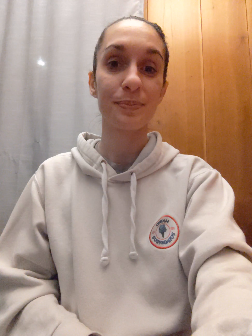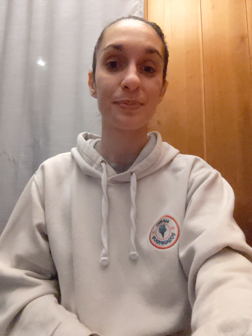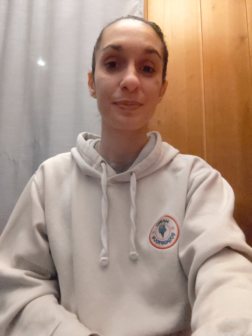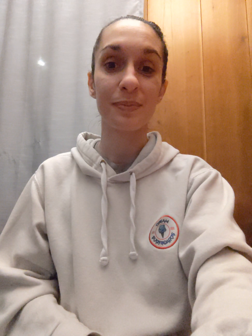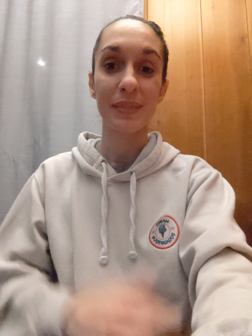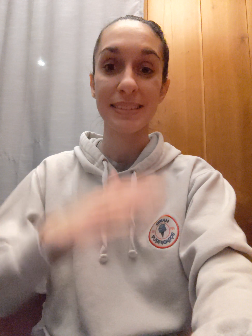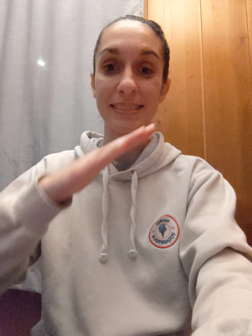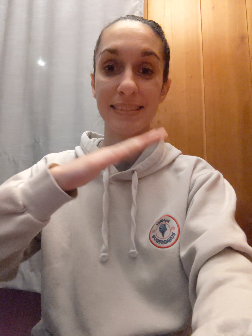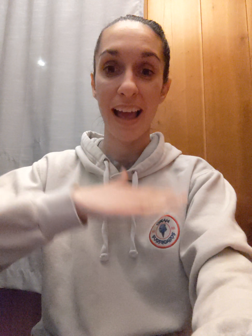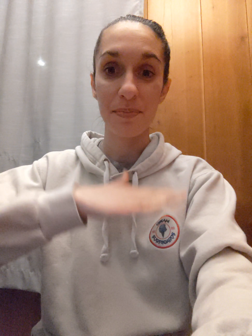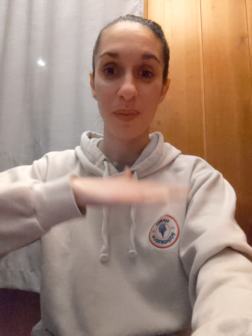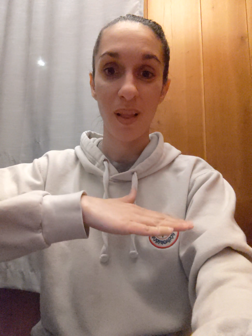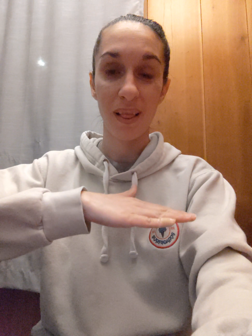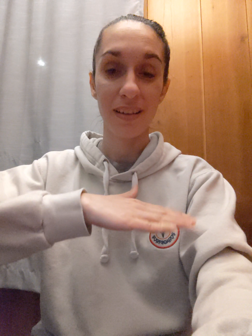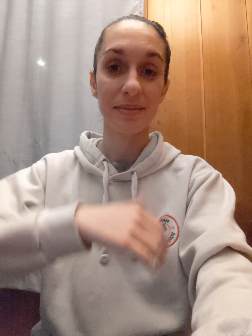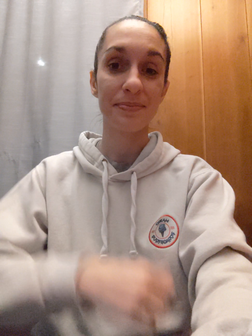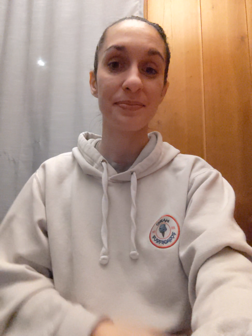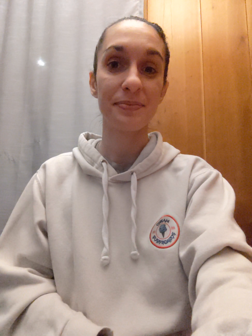table